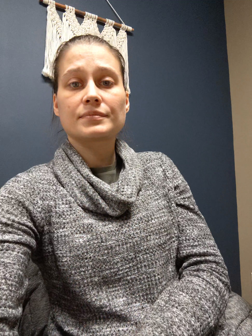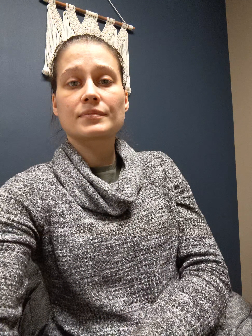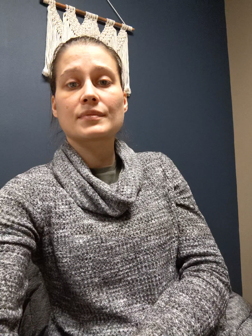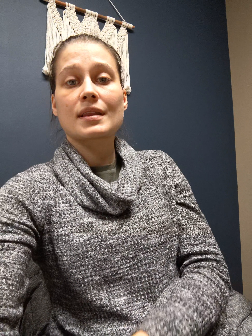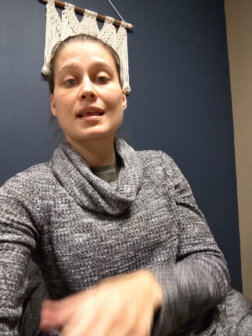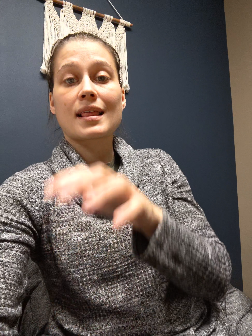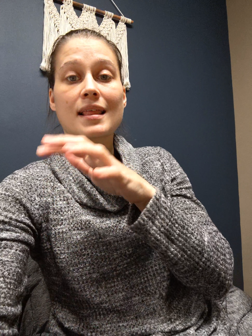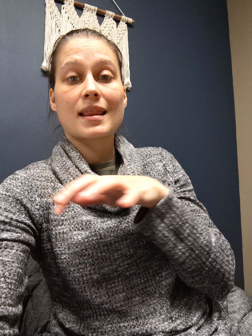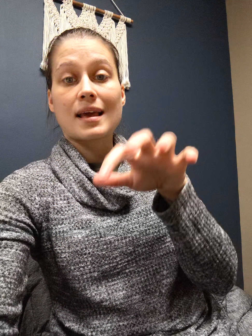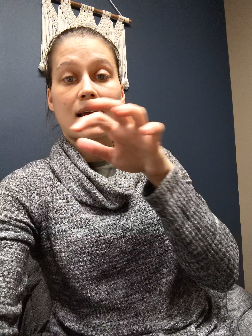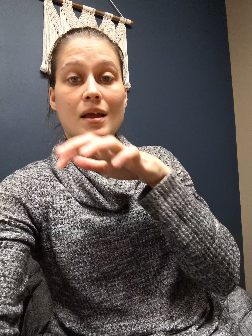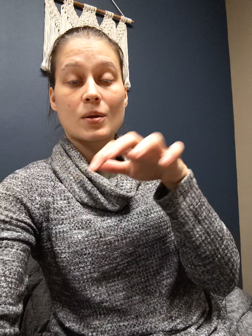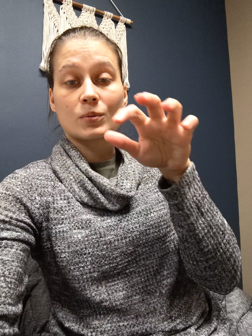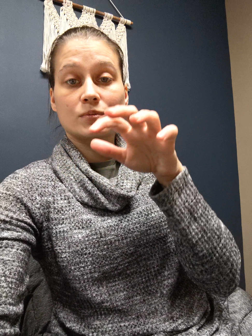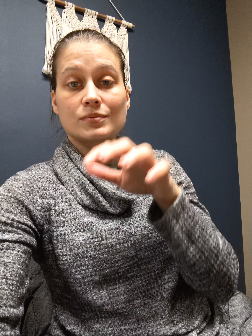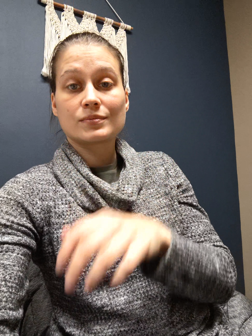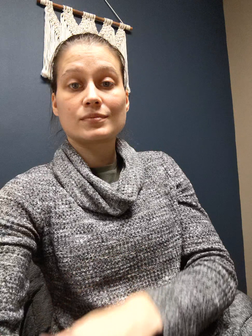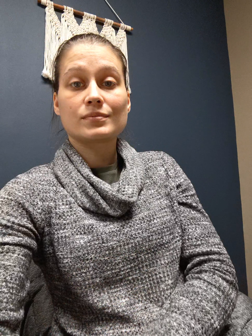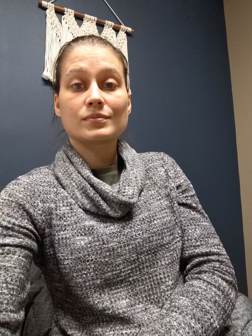cloud